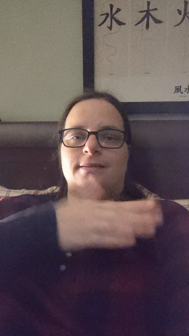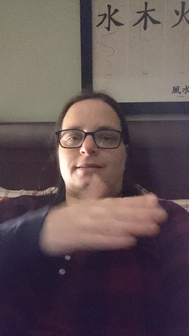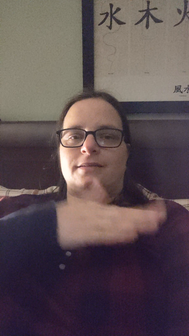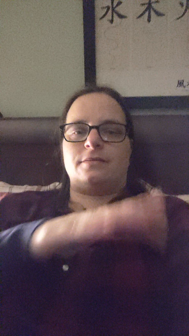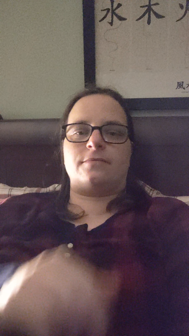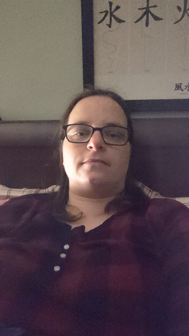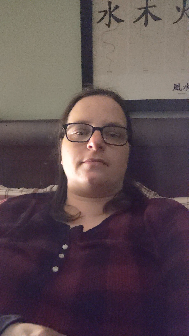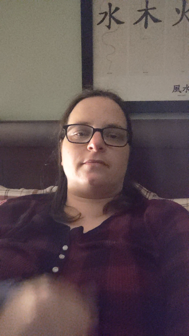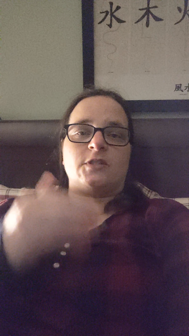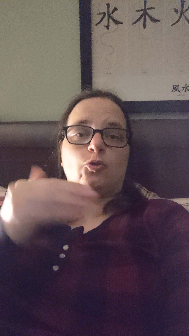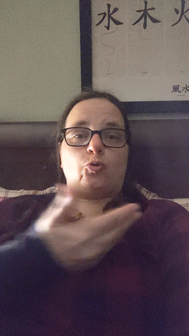new